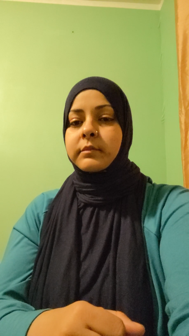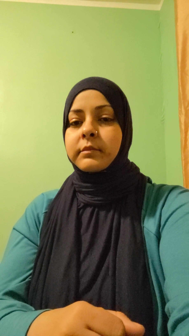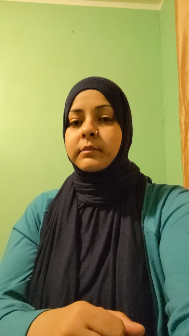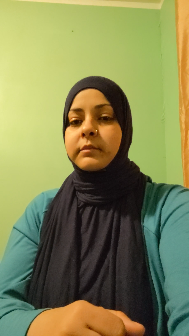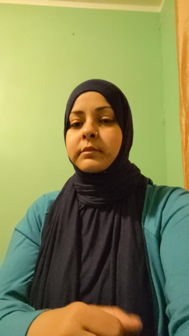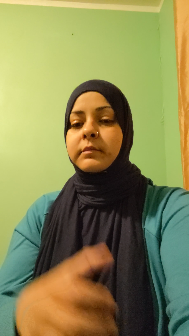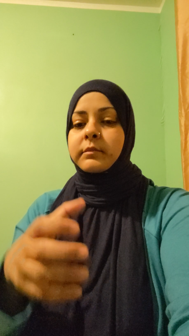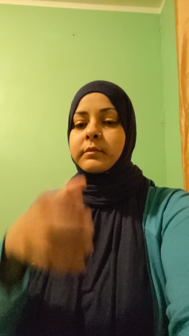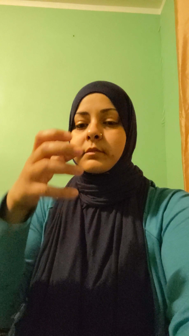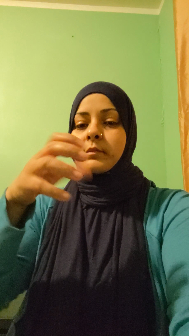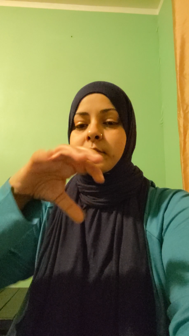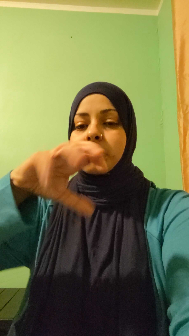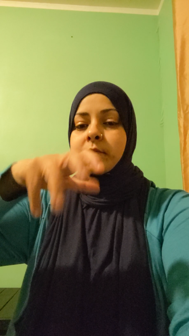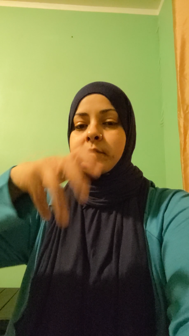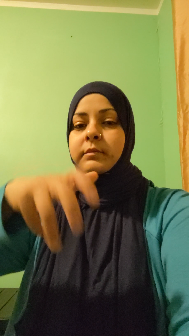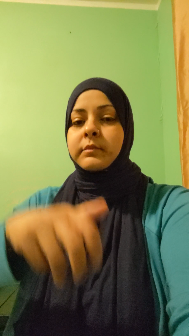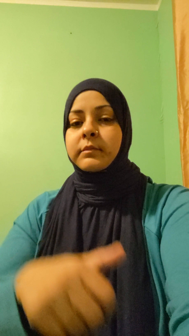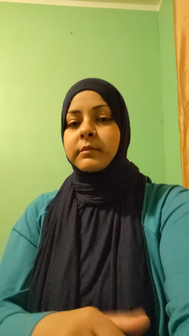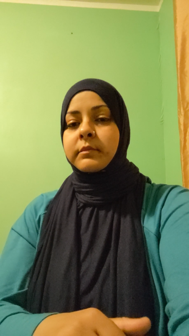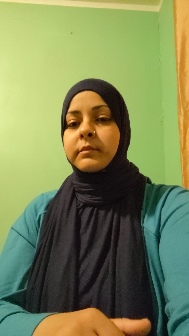jar